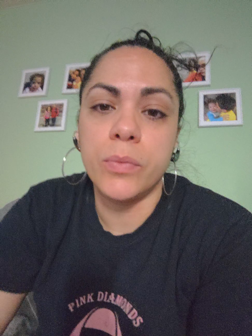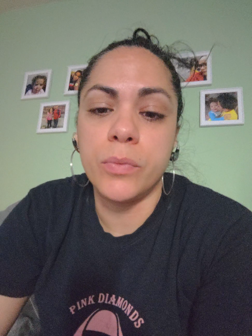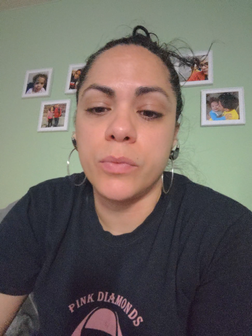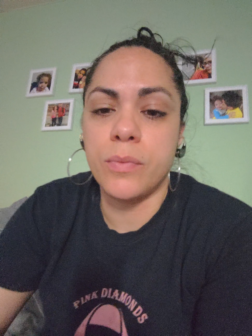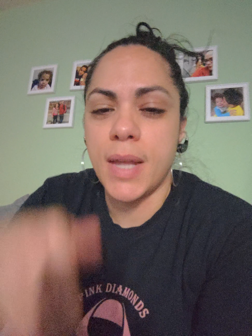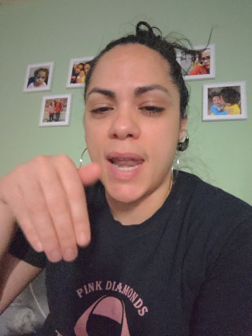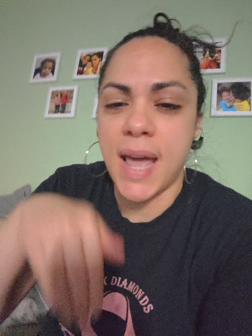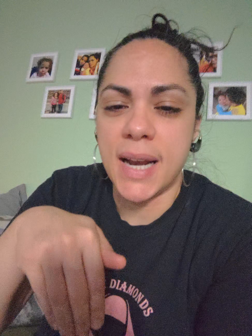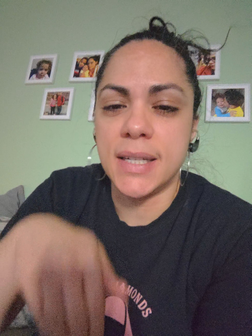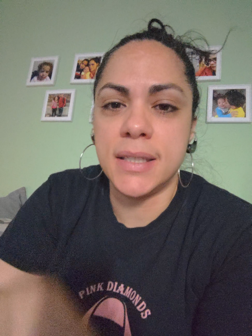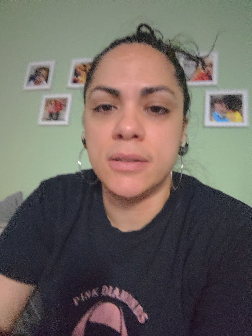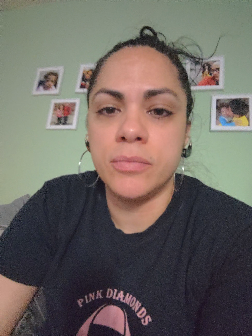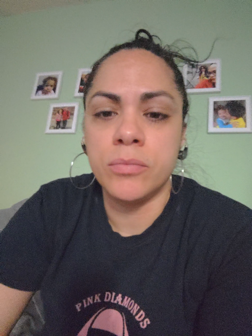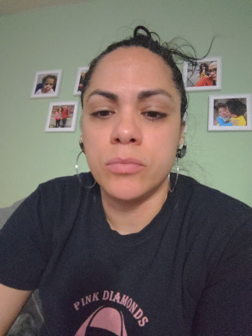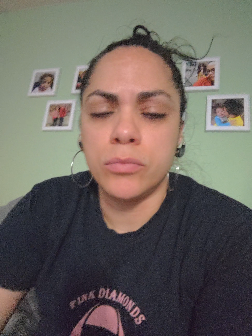night